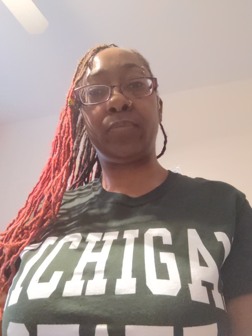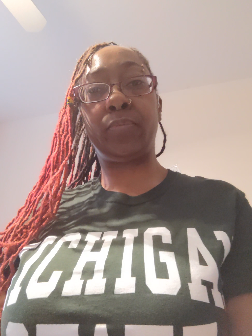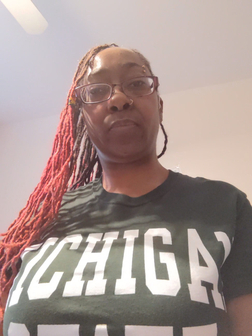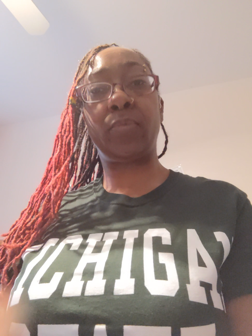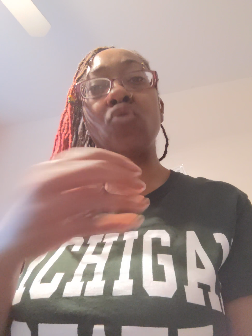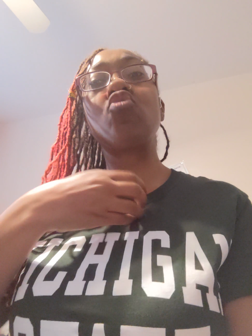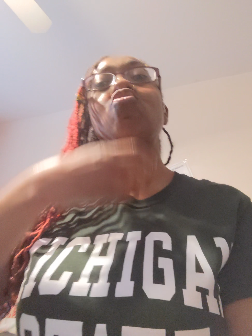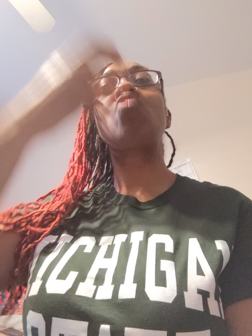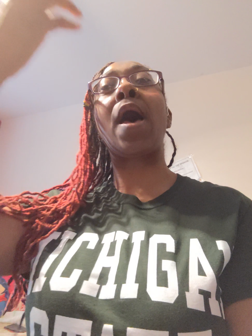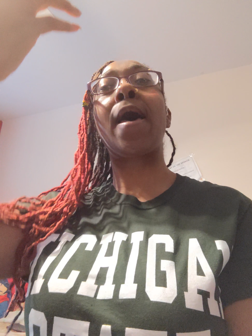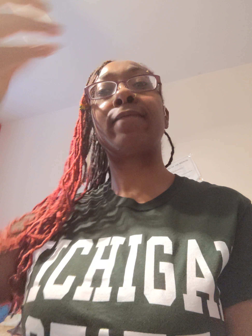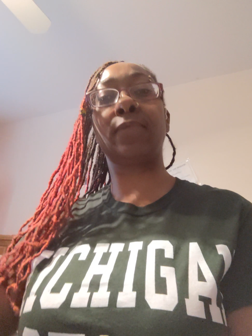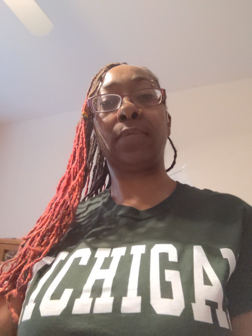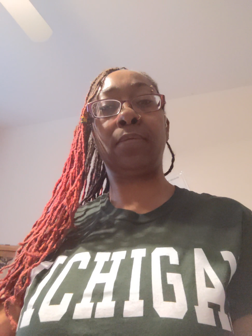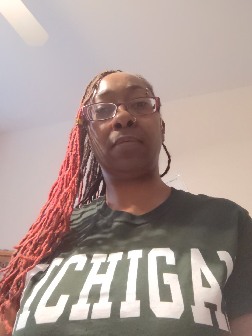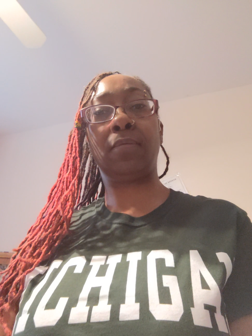giraffe